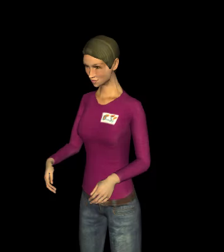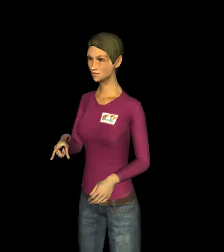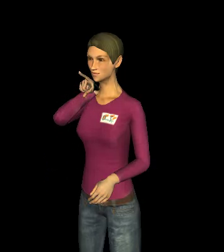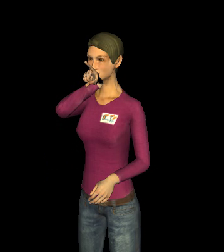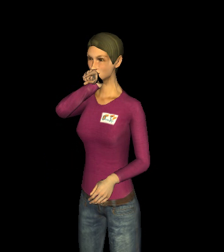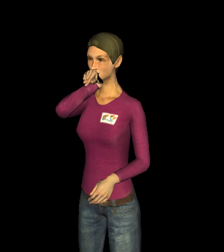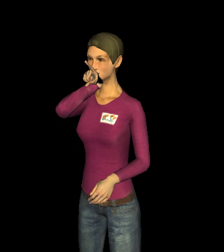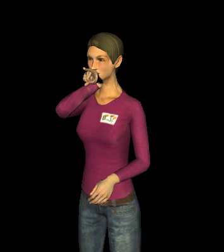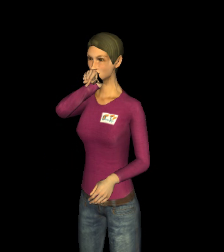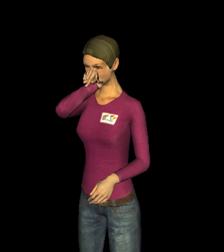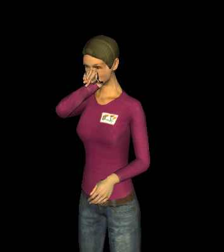عصفور